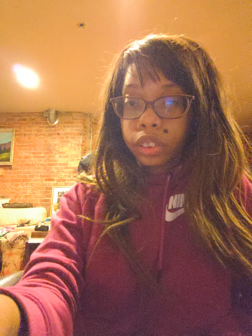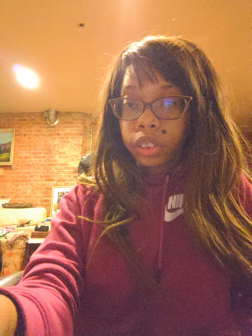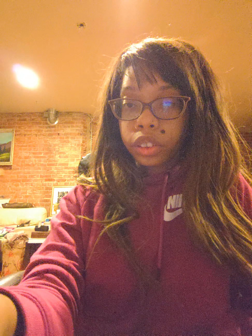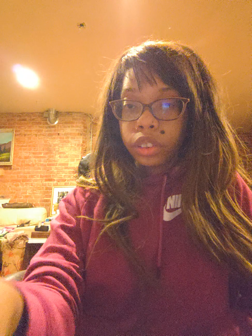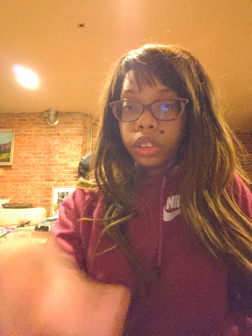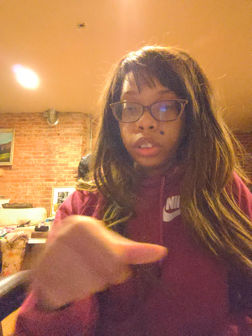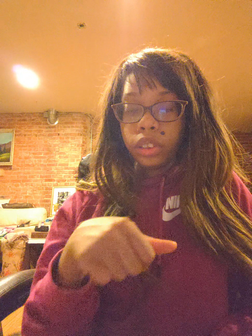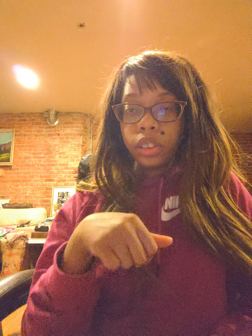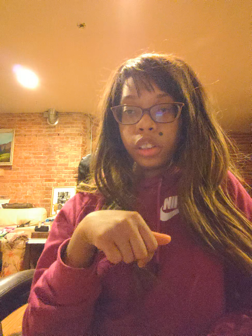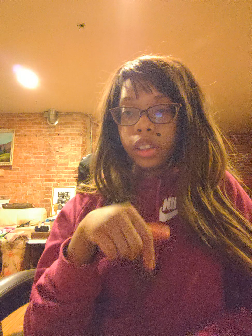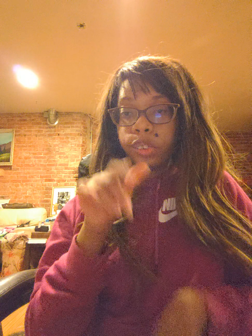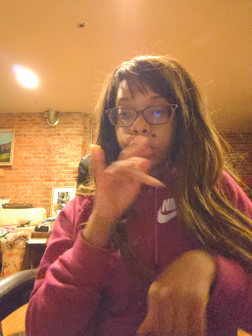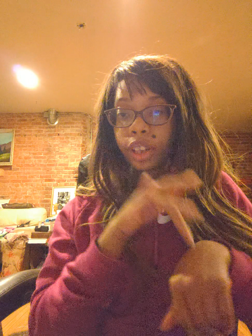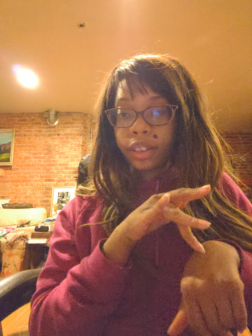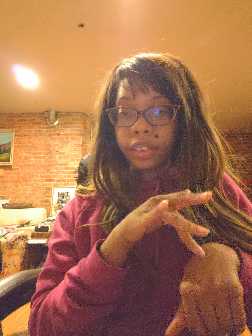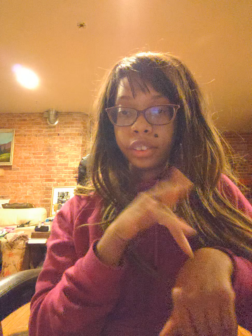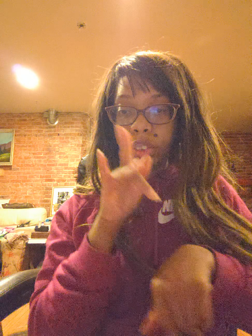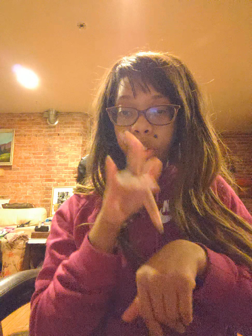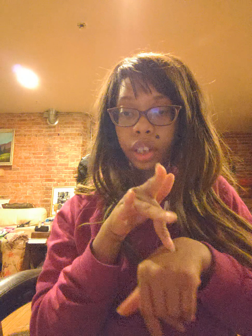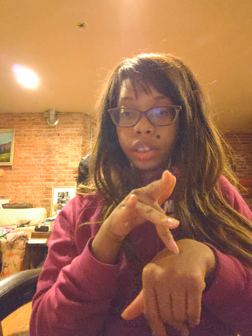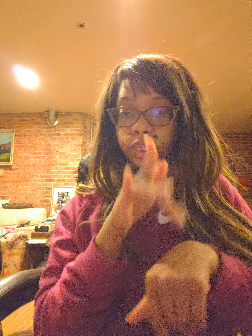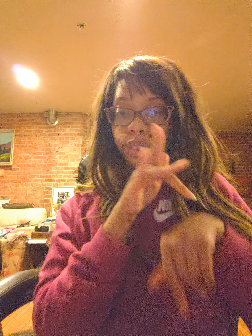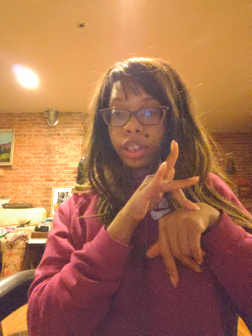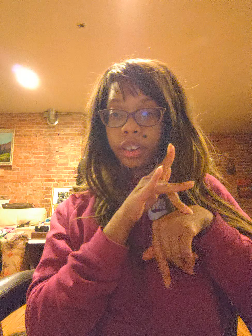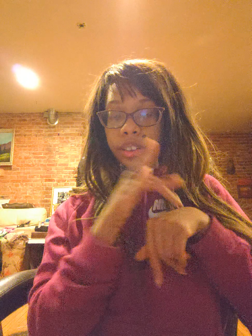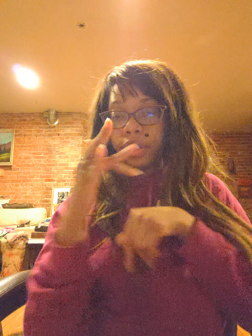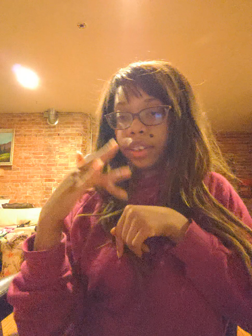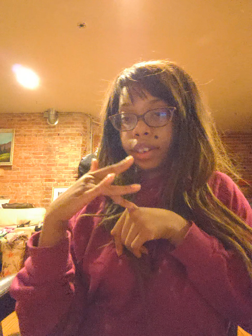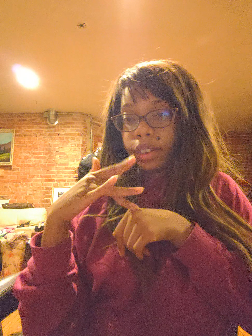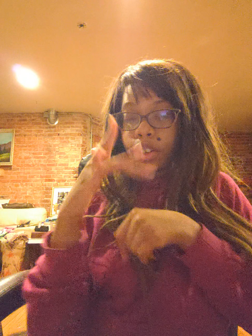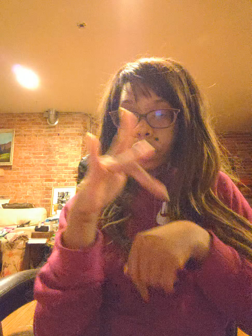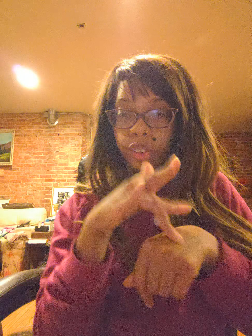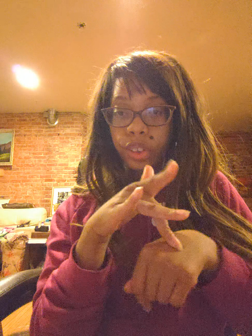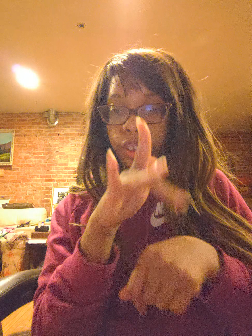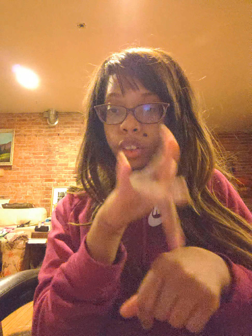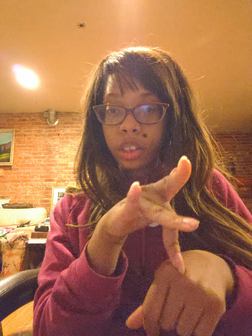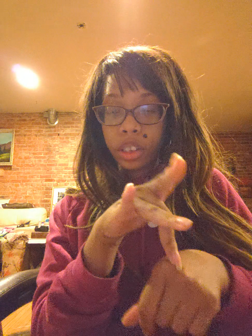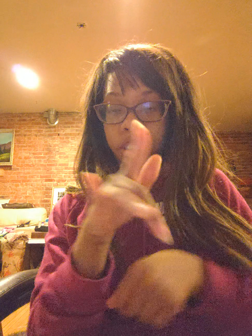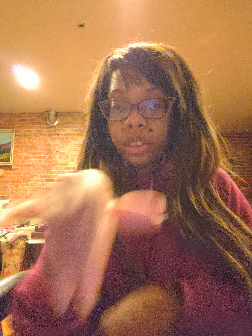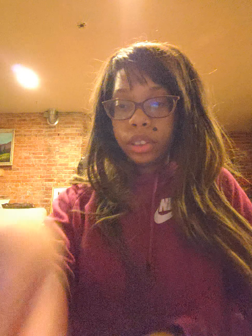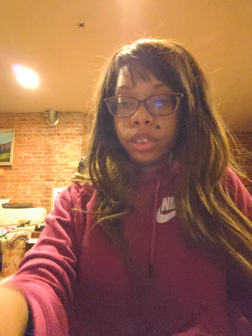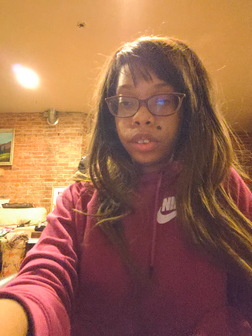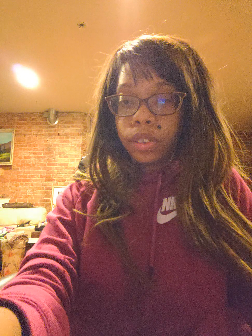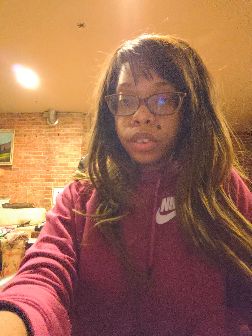touch